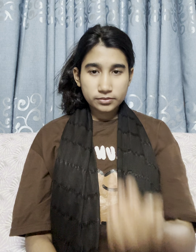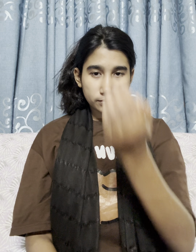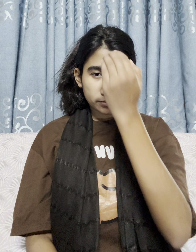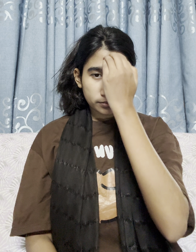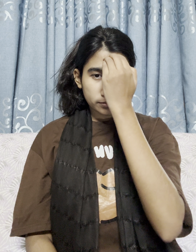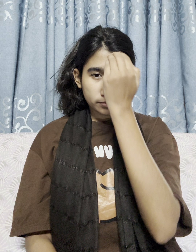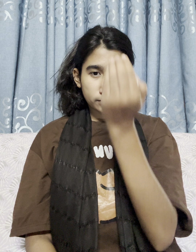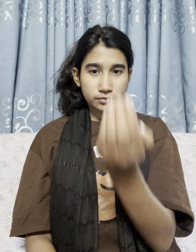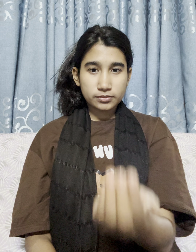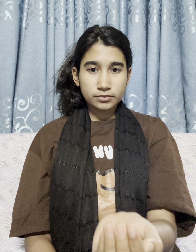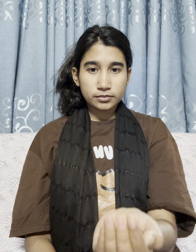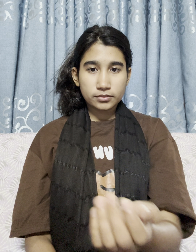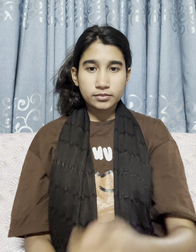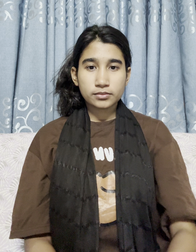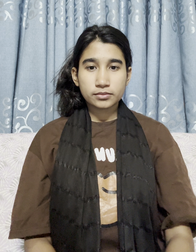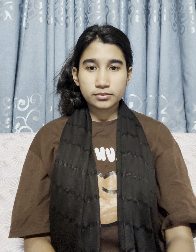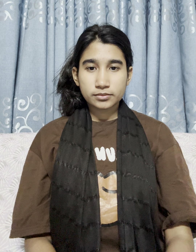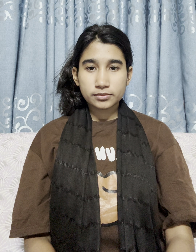দরিদ্র